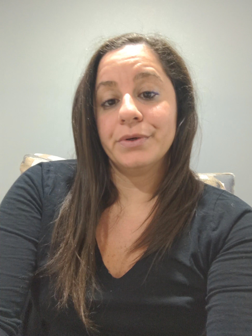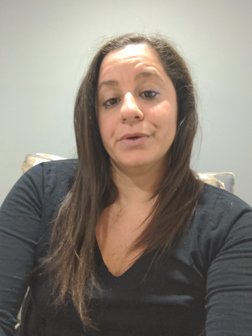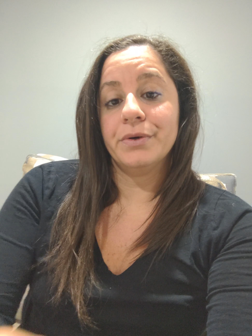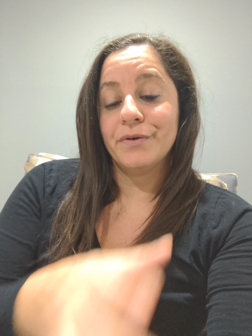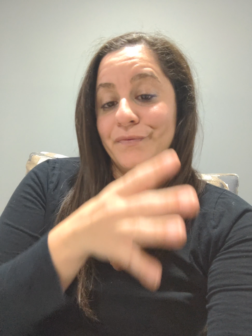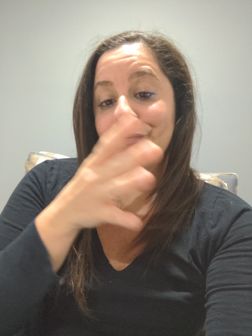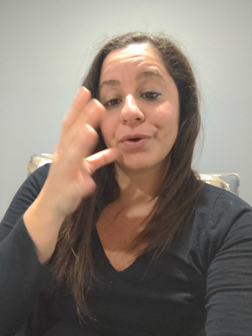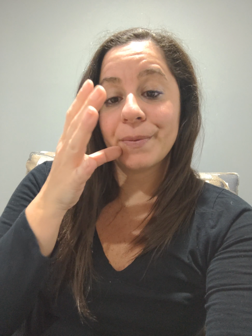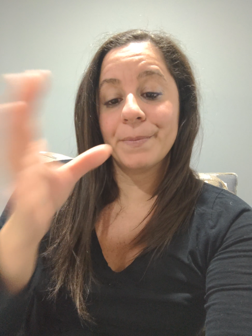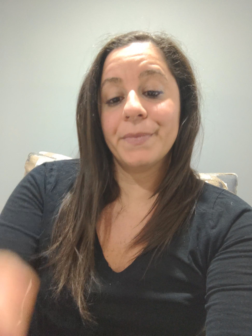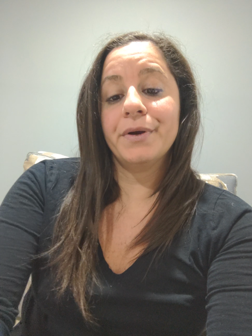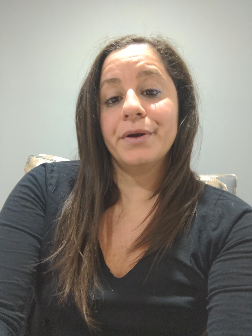farm